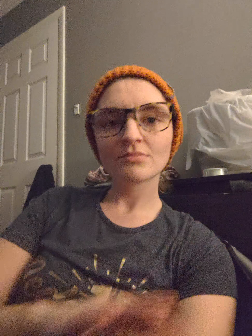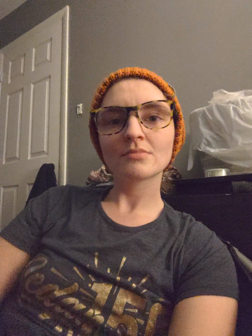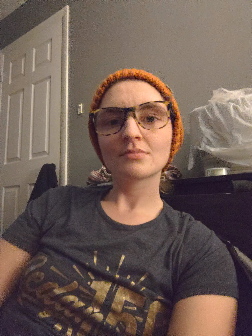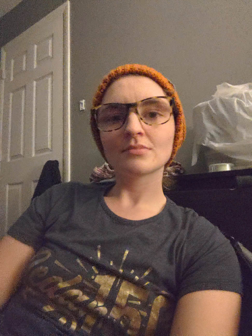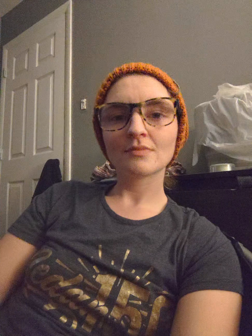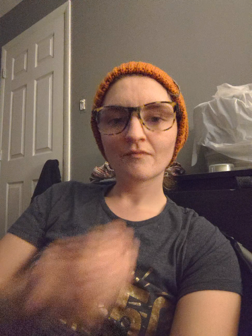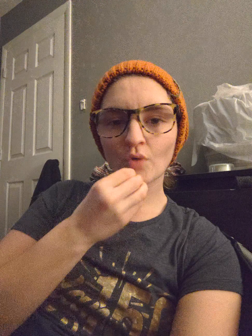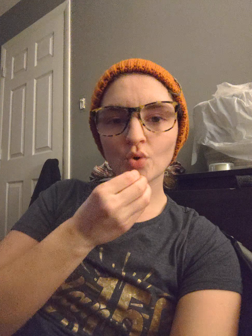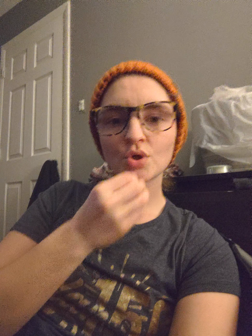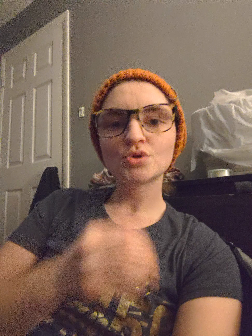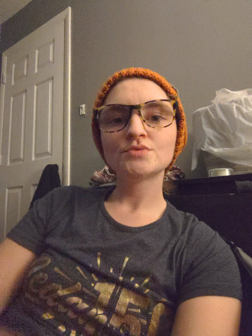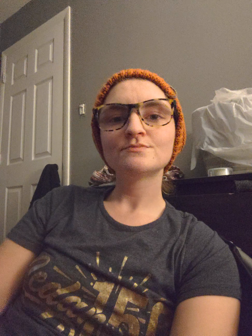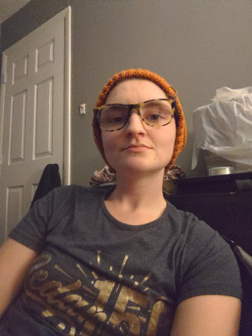food